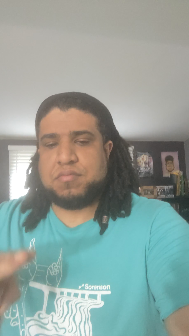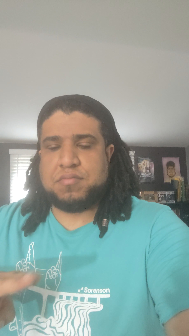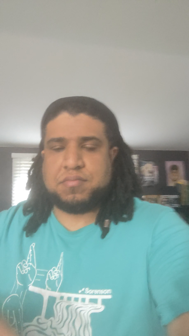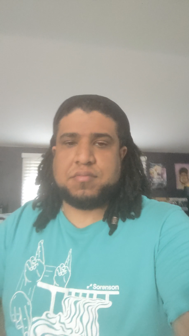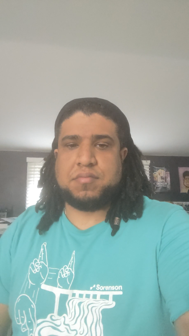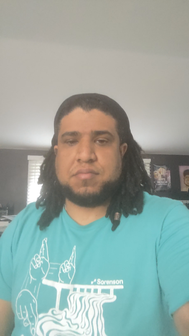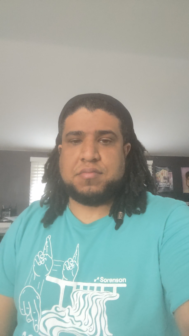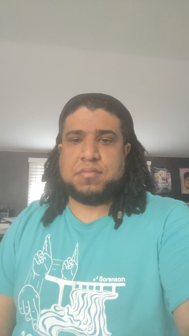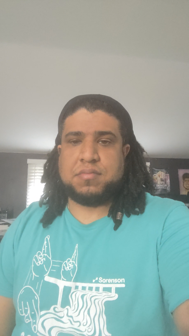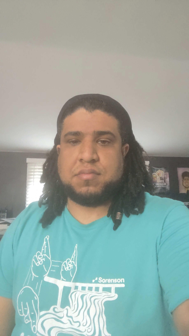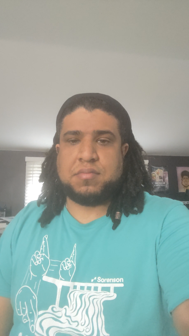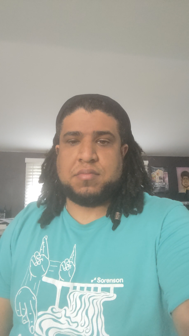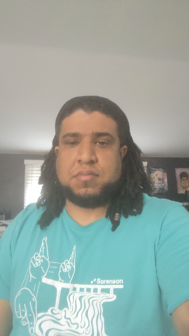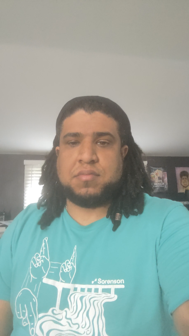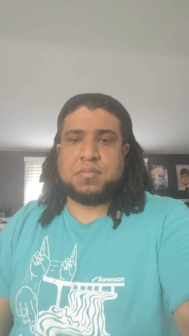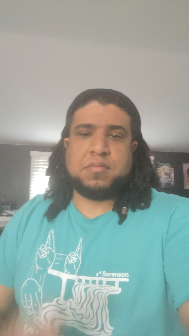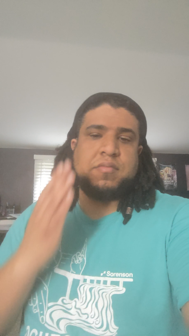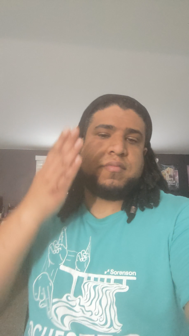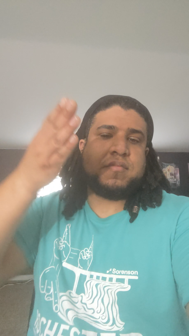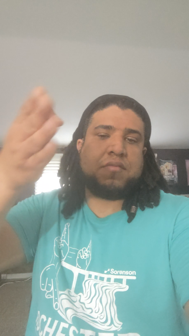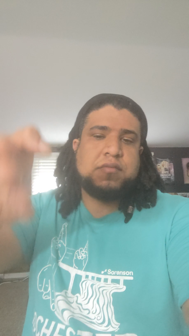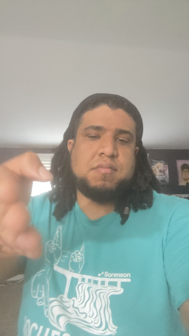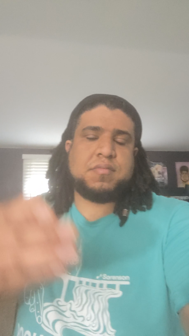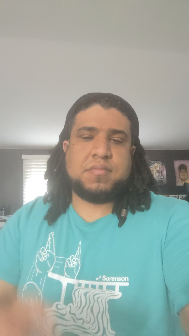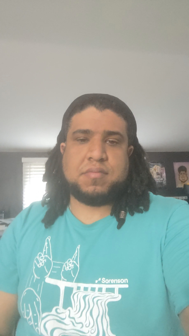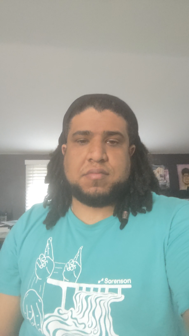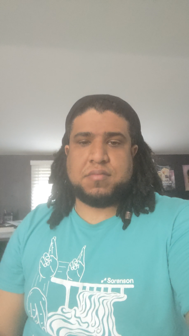over